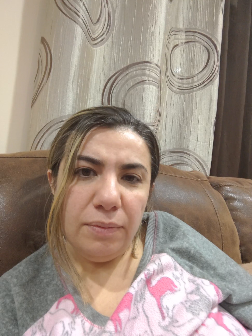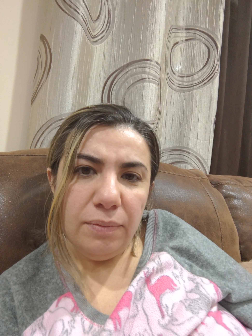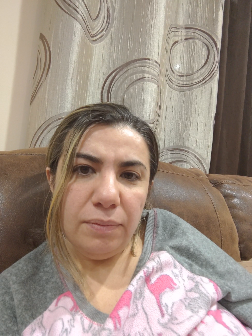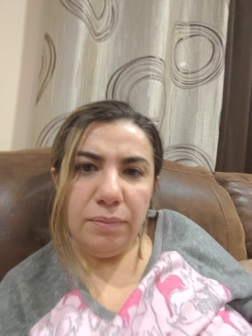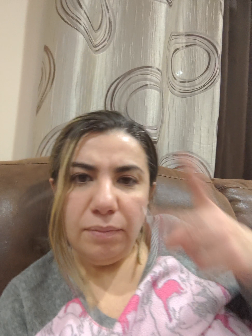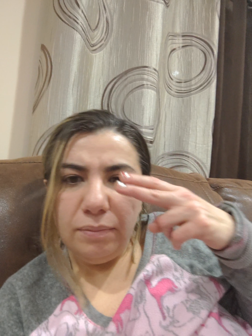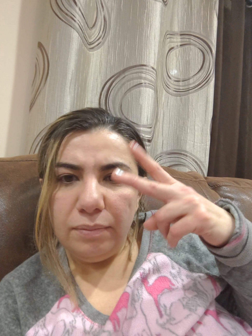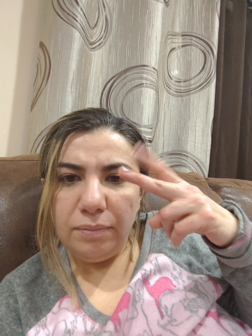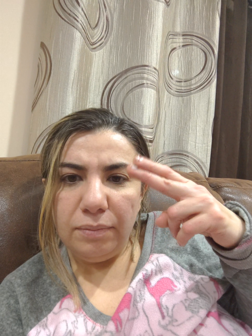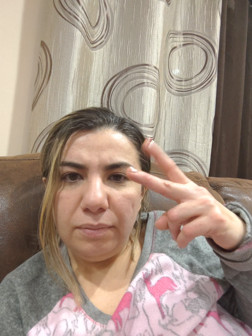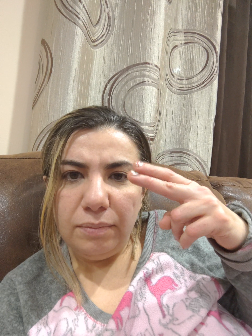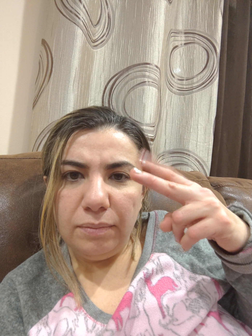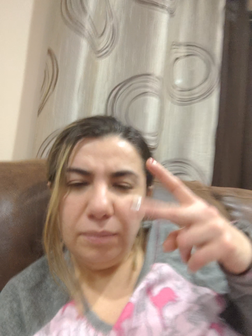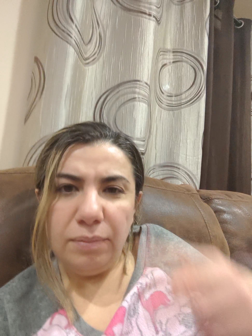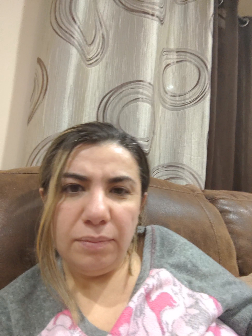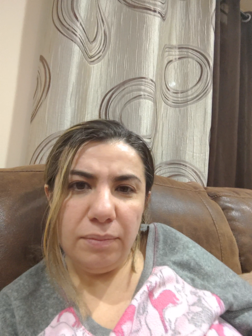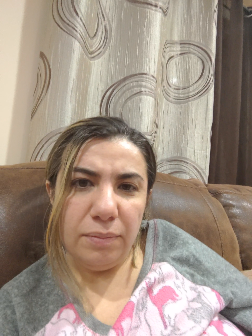scissors